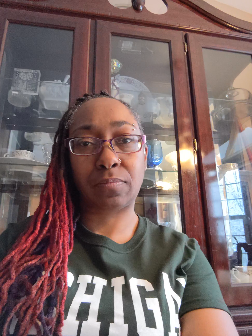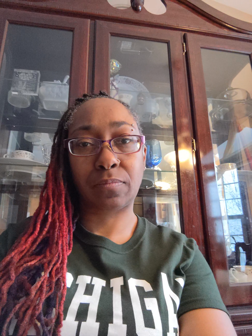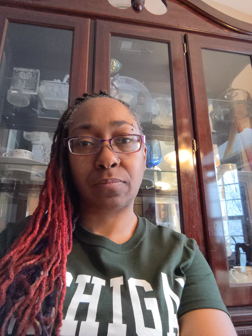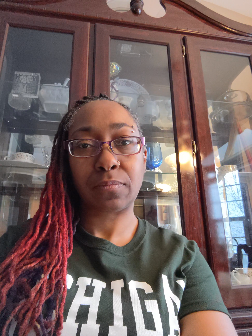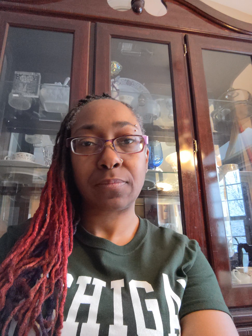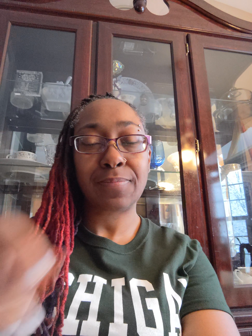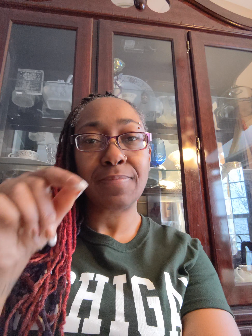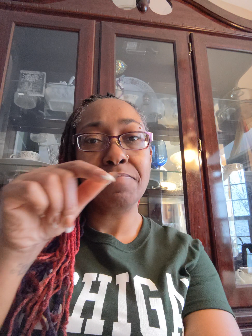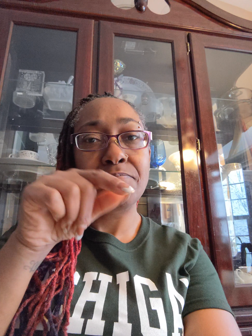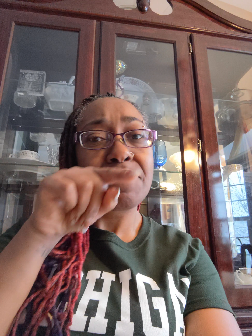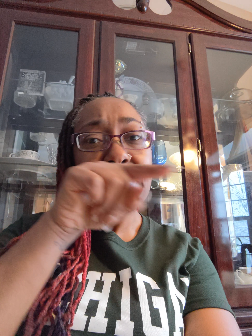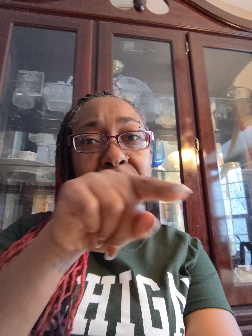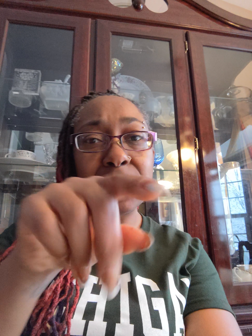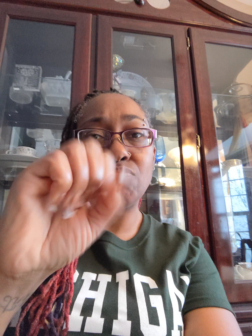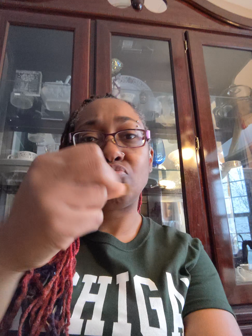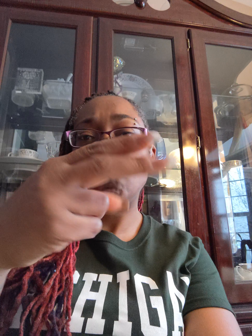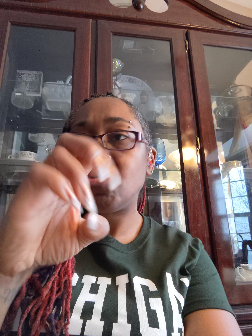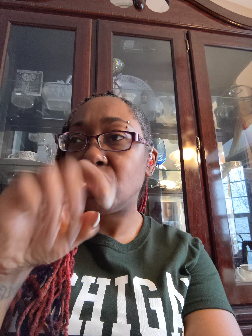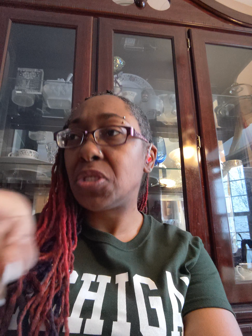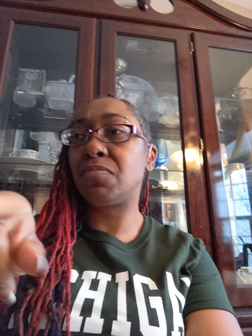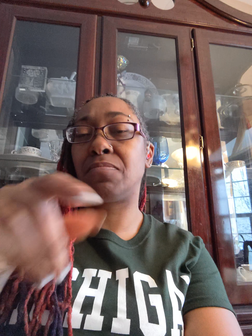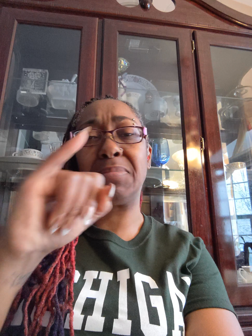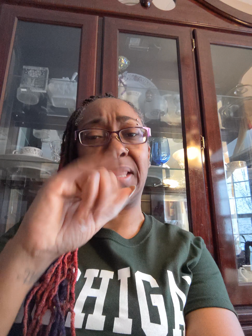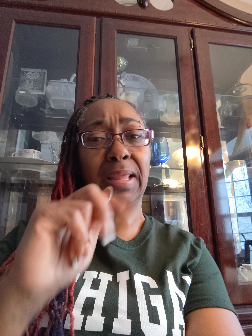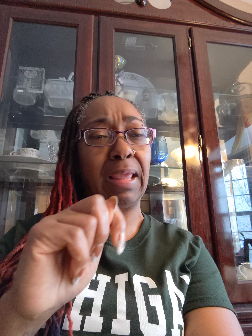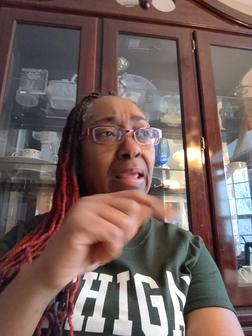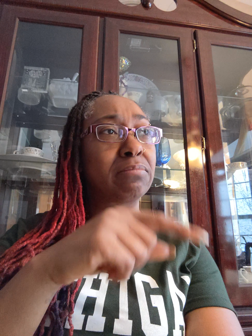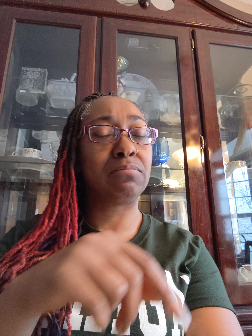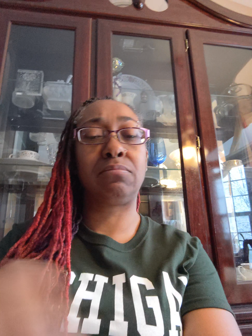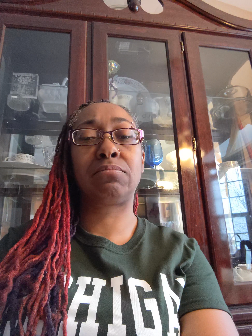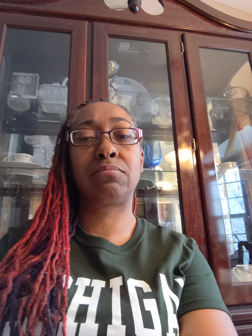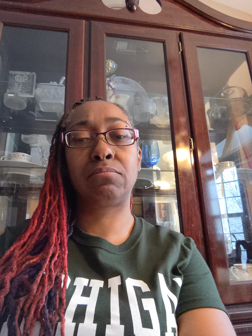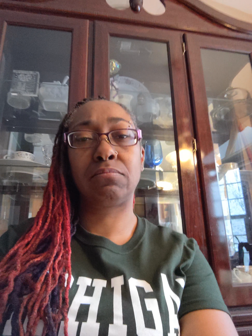he/she/it